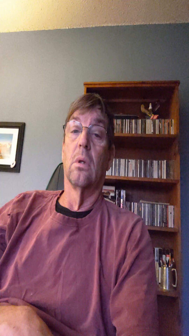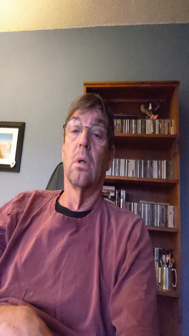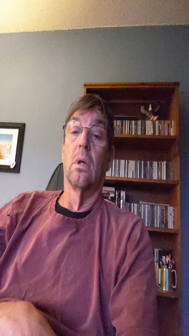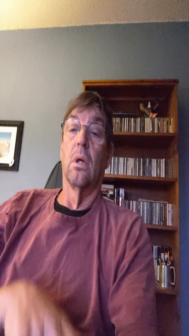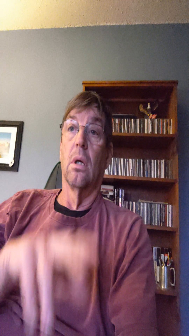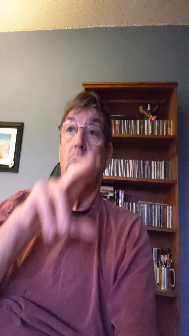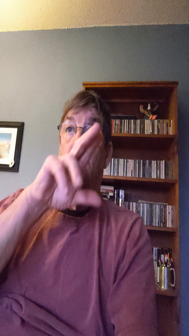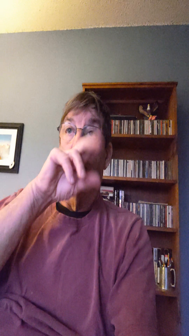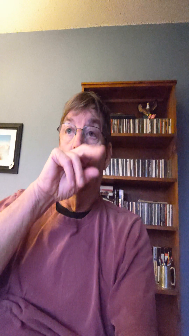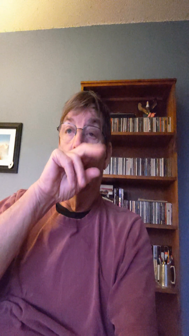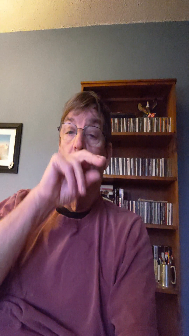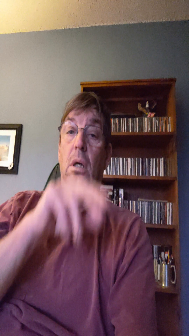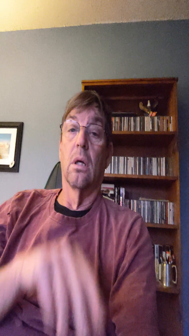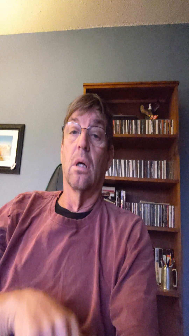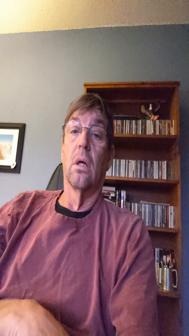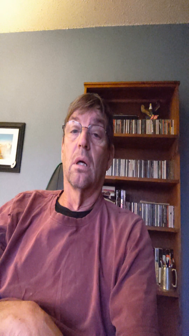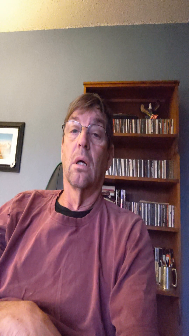duck